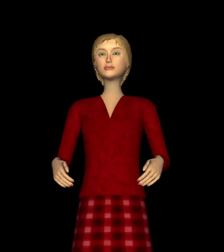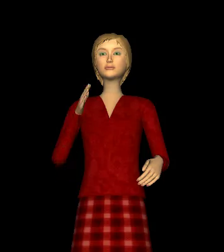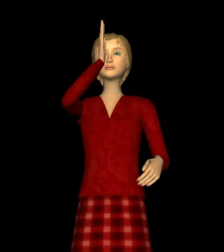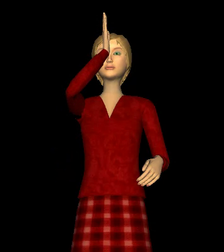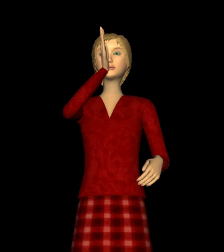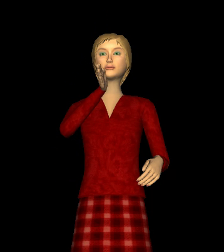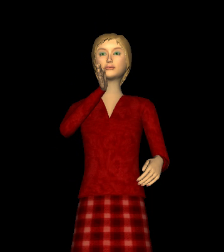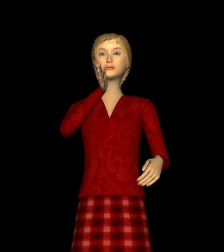مباشرة